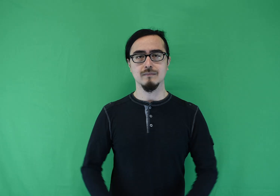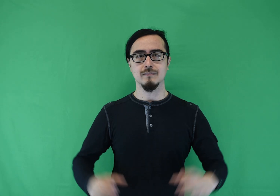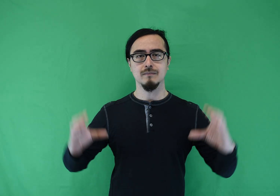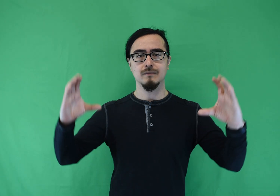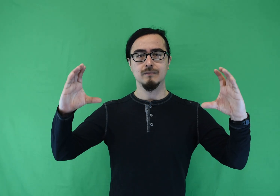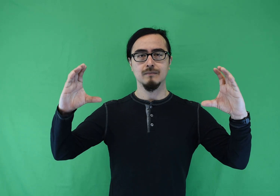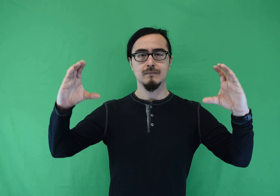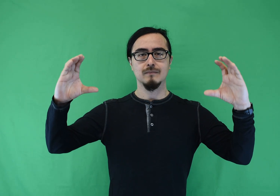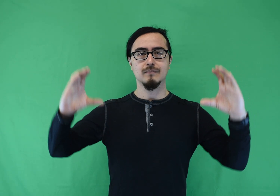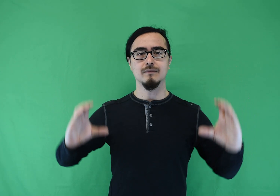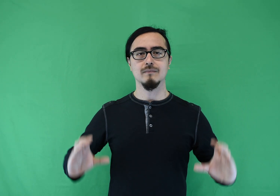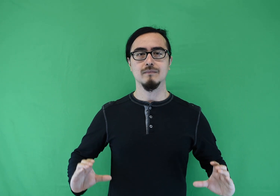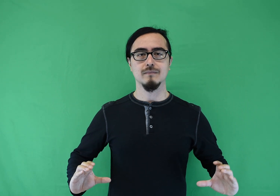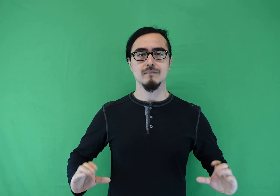cuerpo